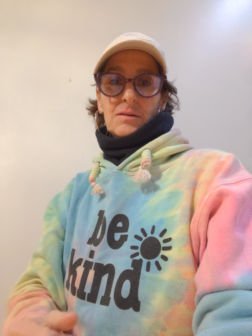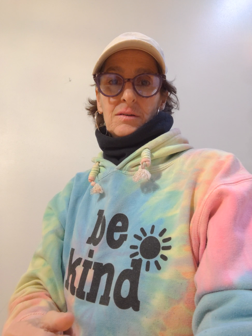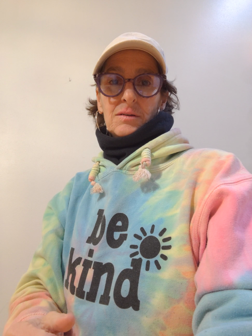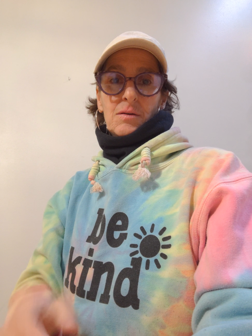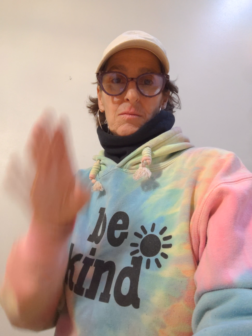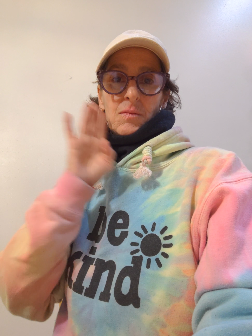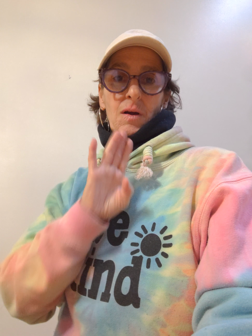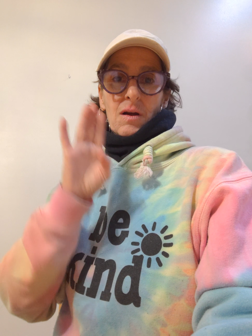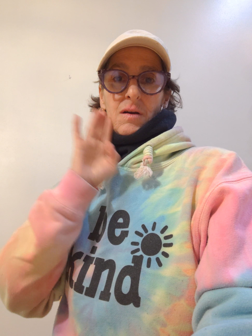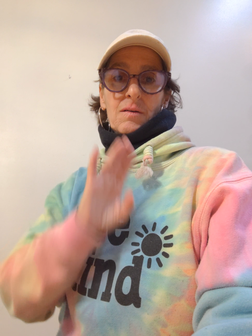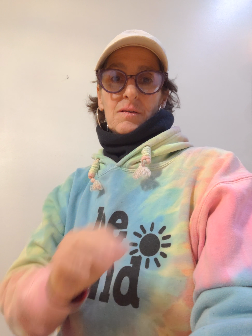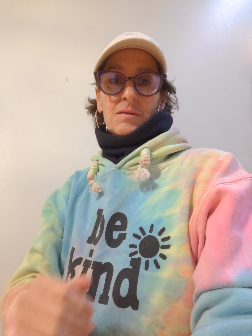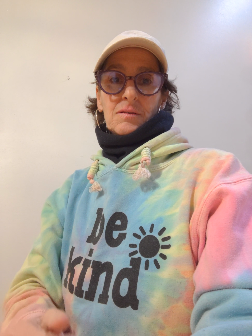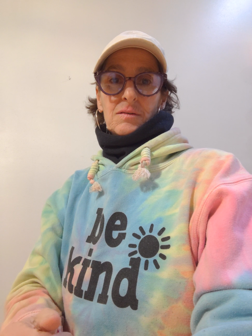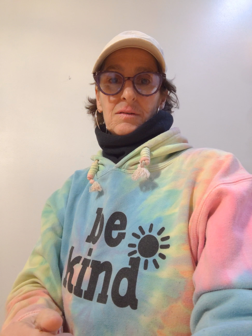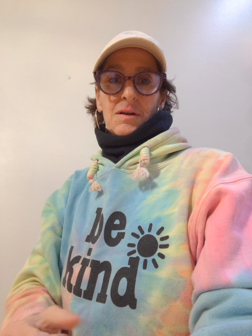brown